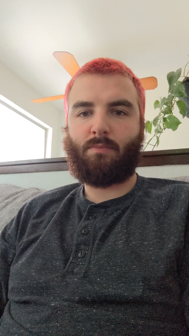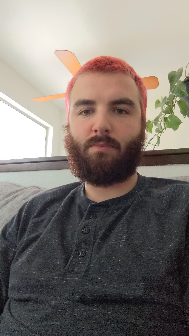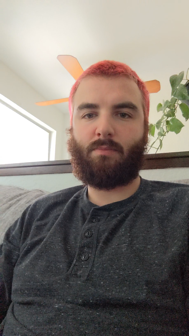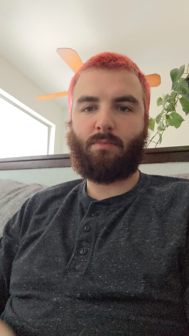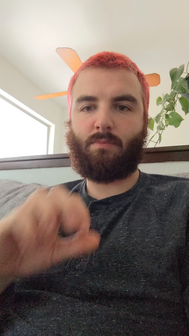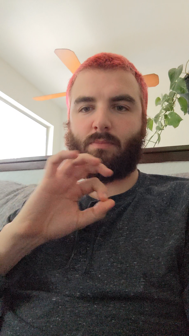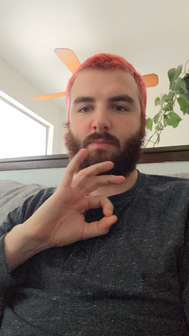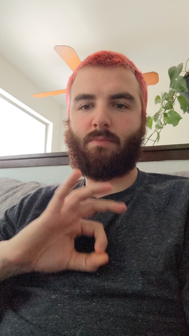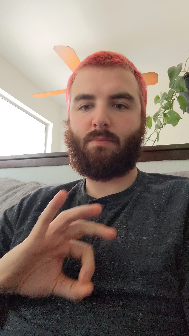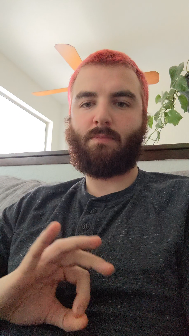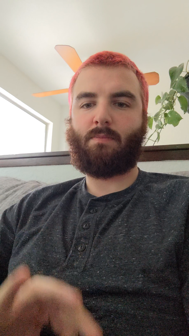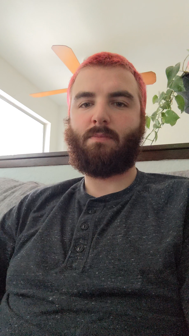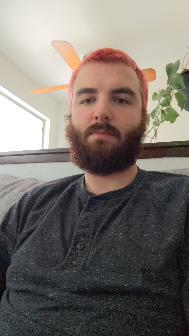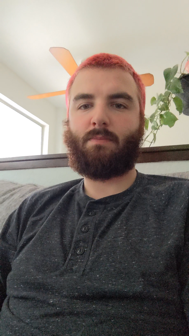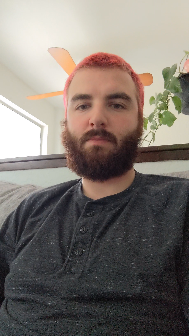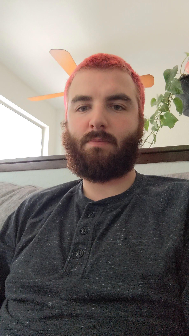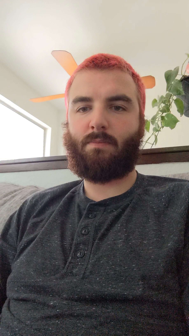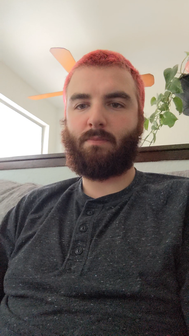button